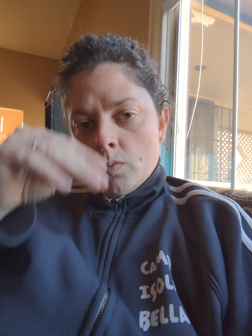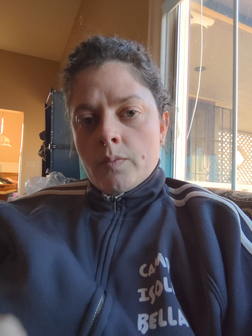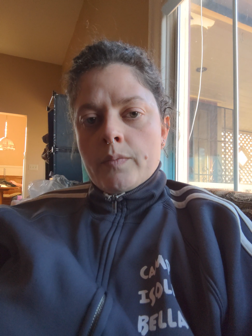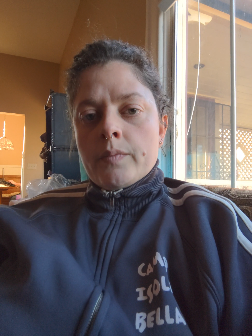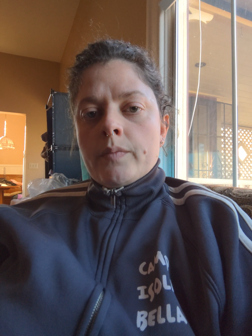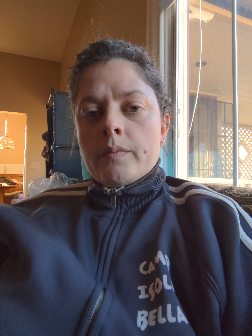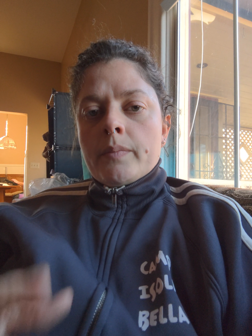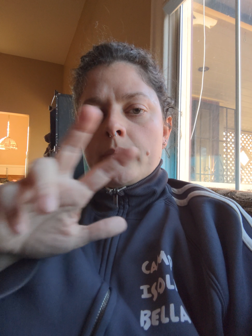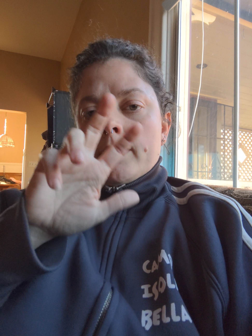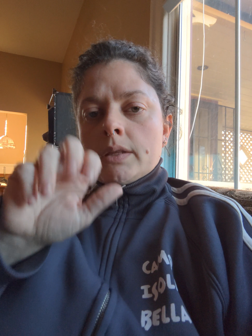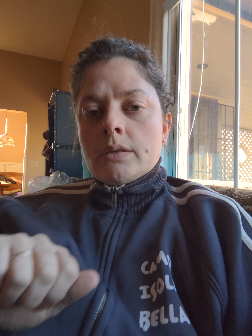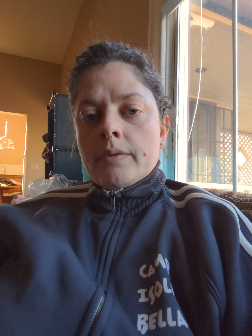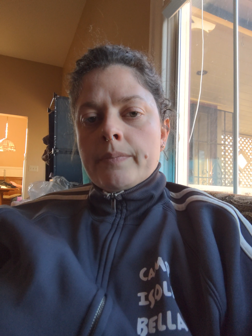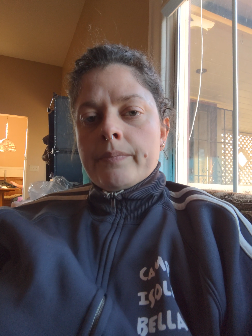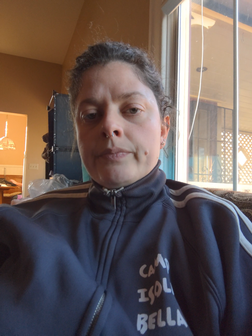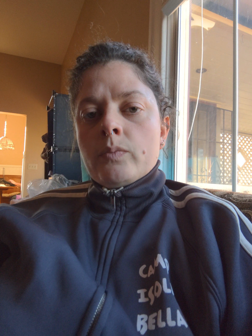pizza